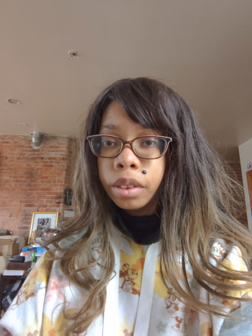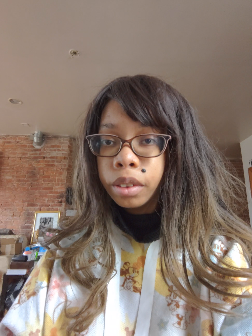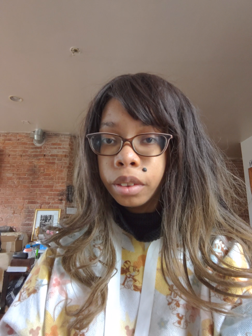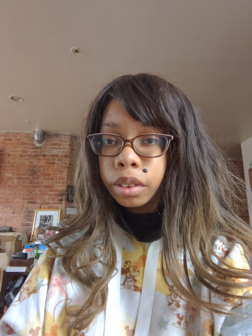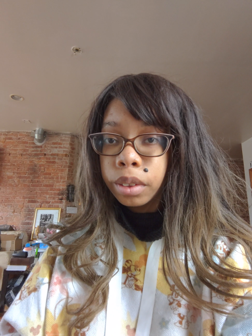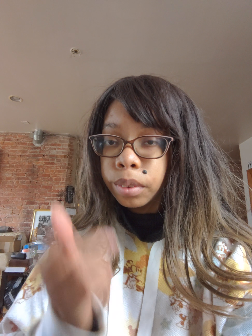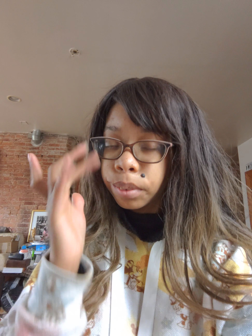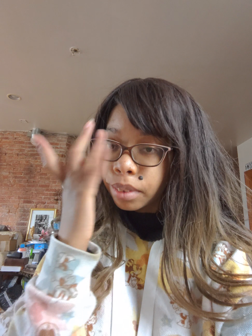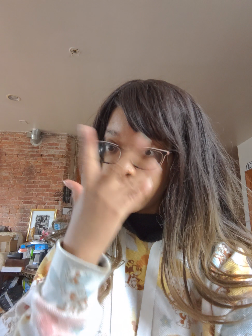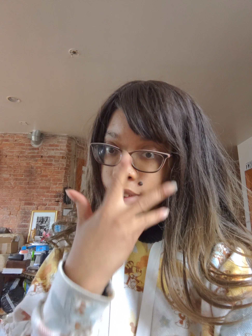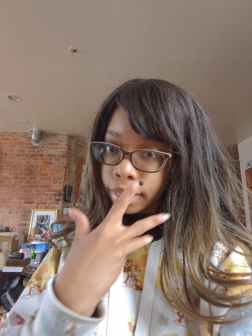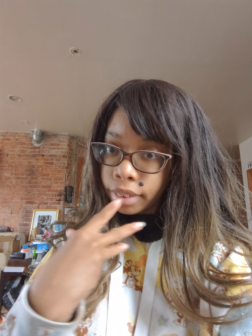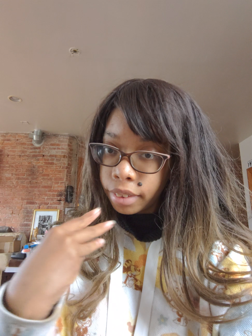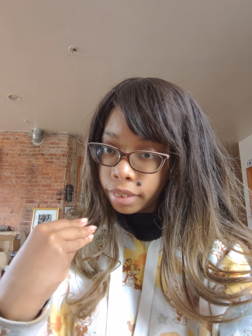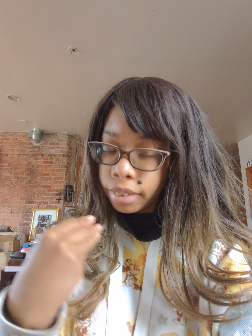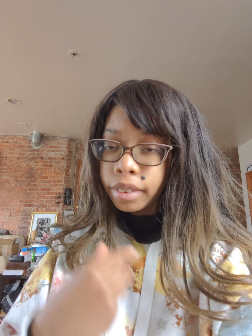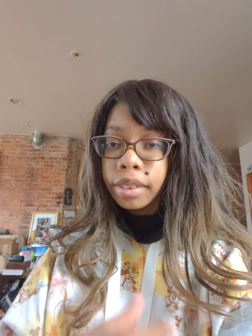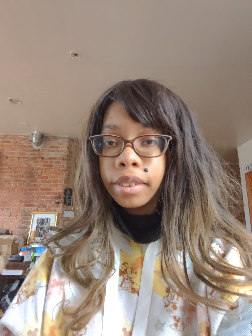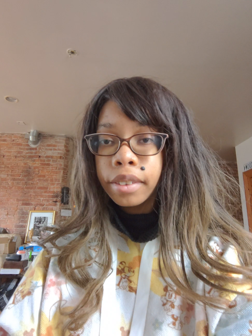pretty